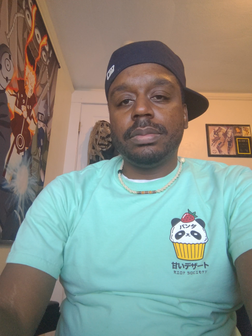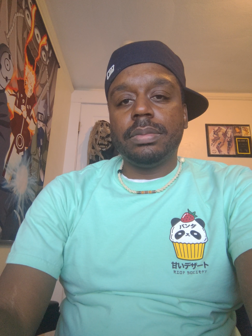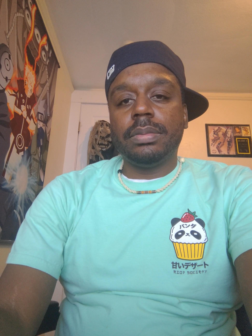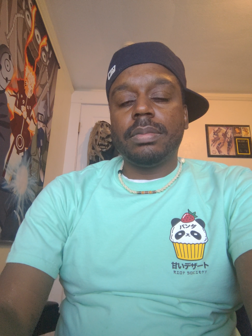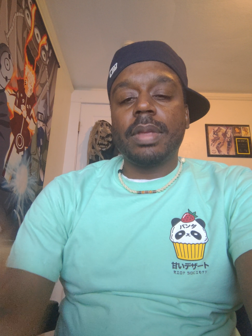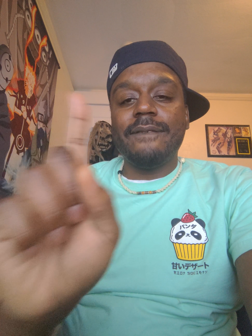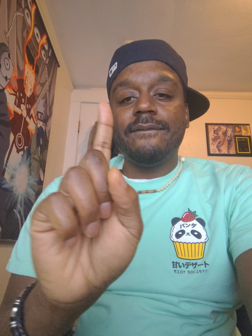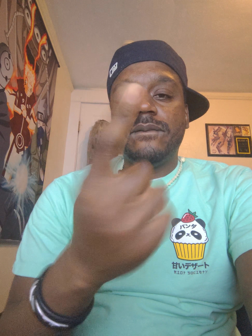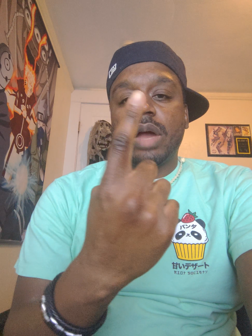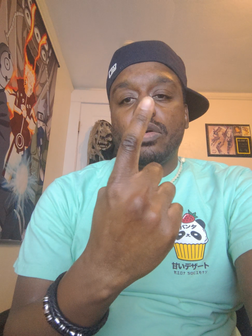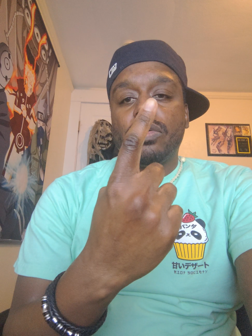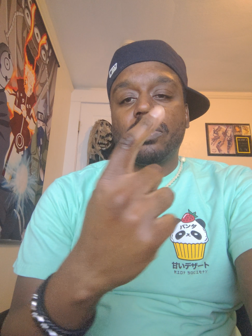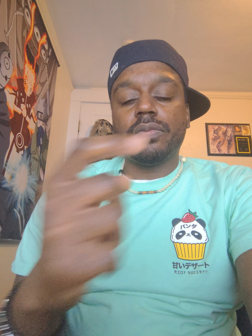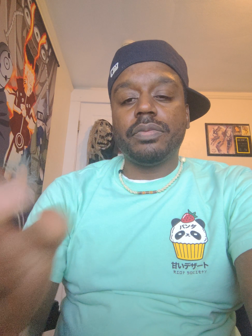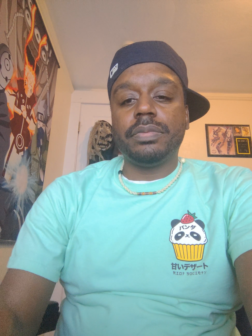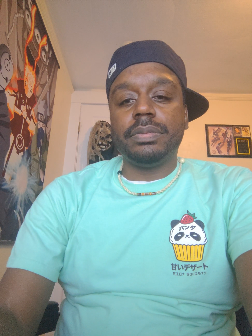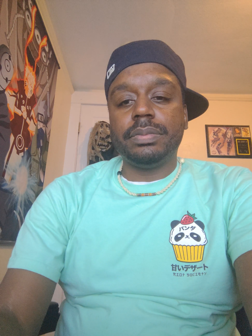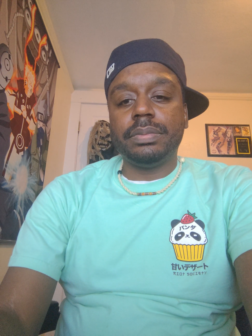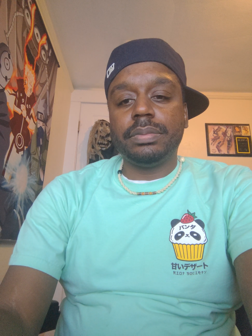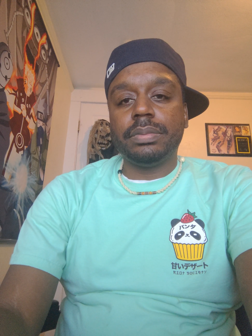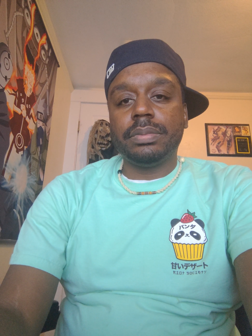first